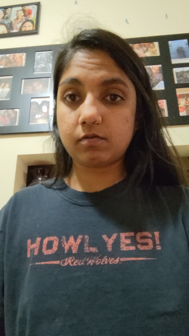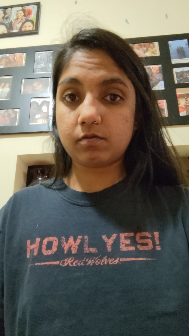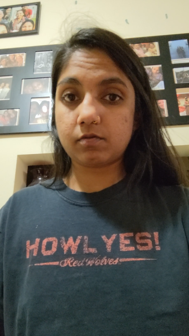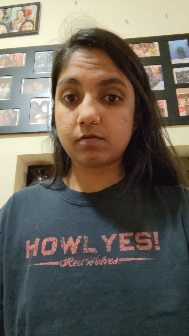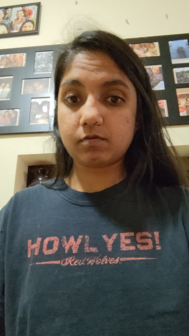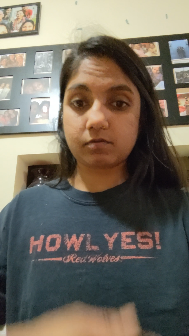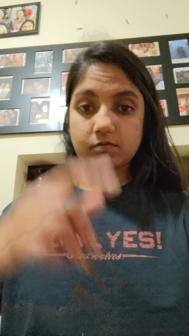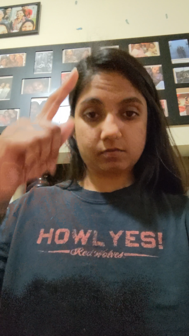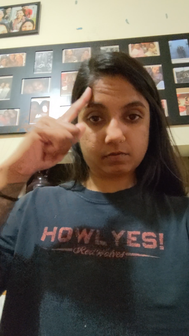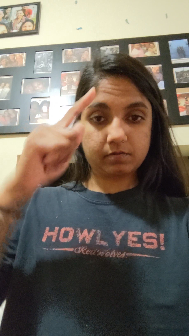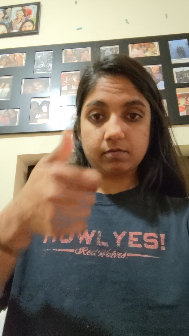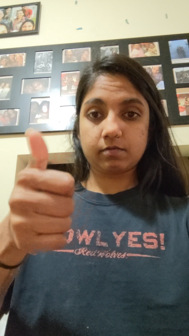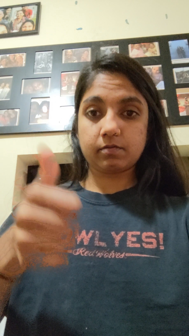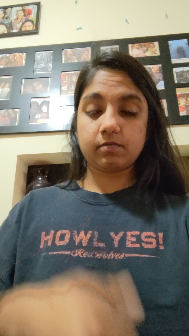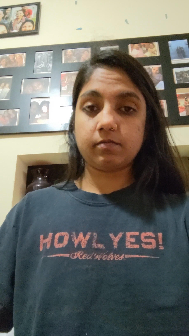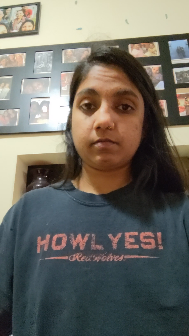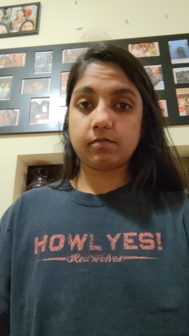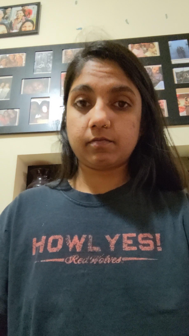dime